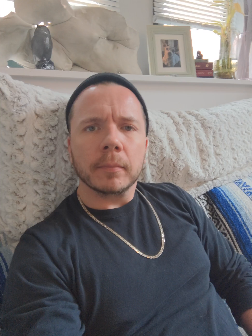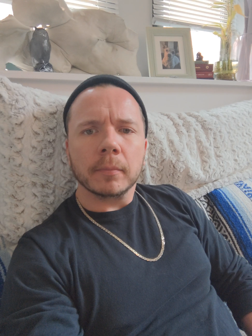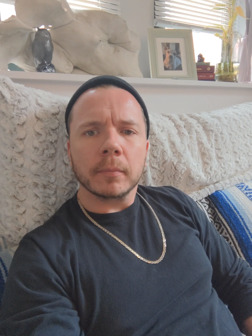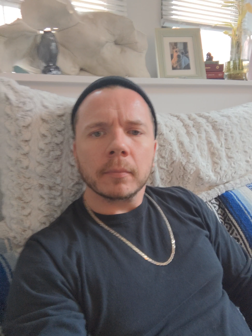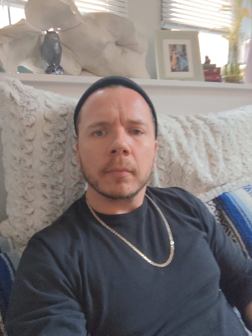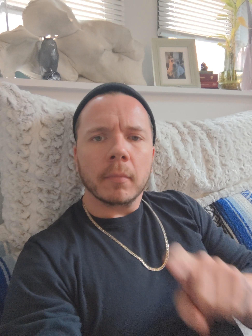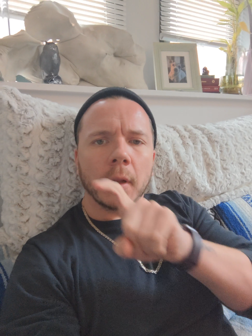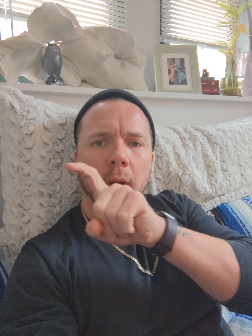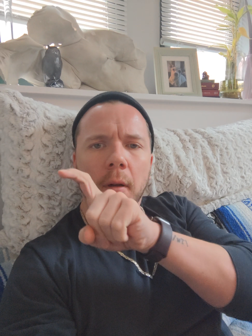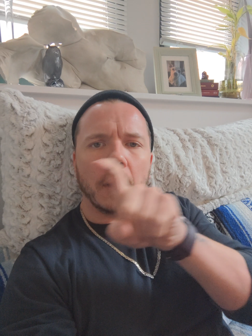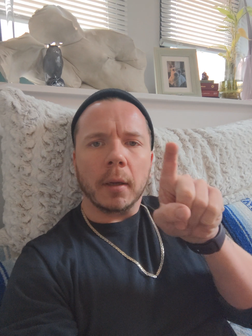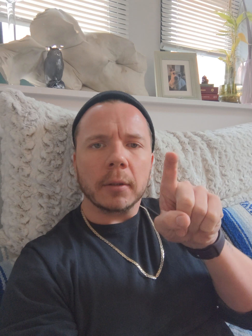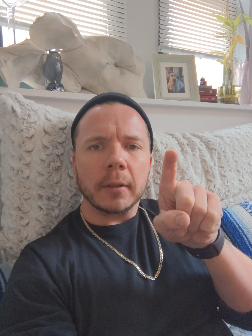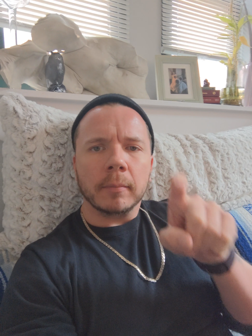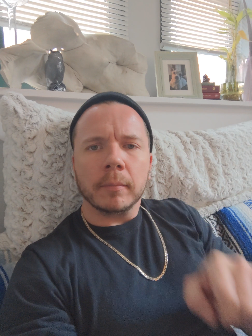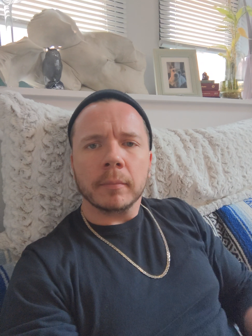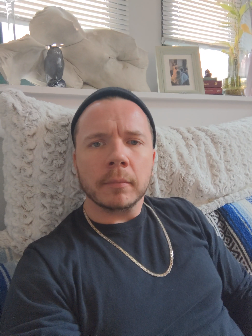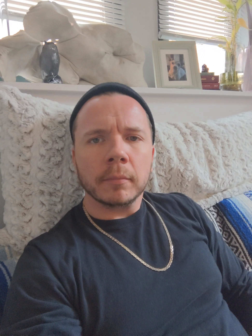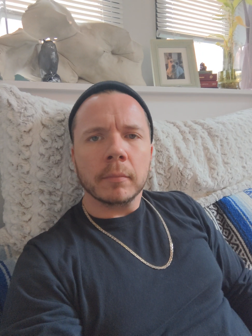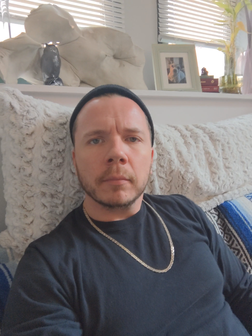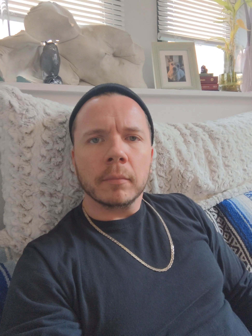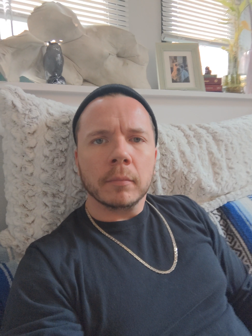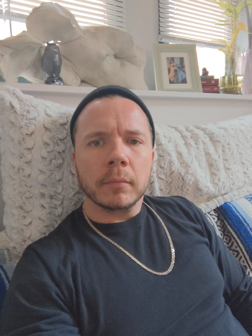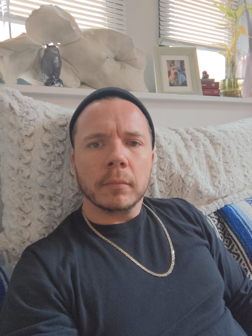closet